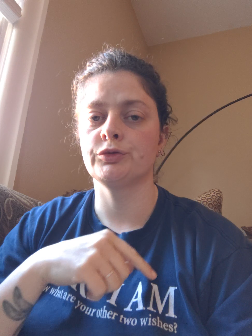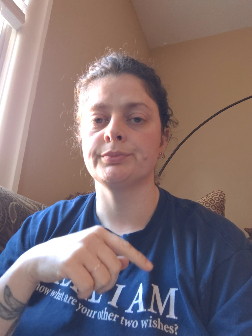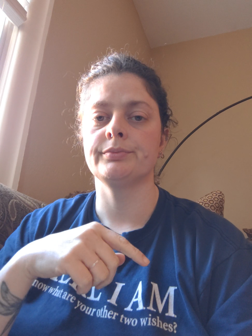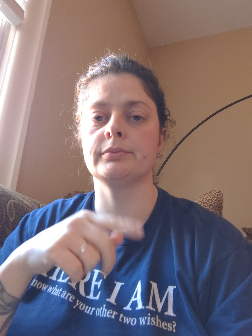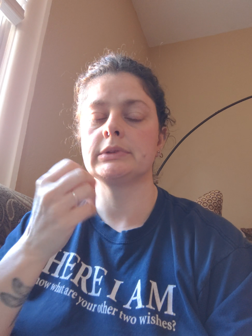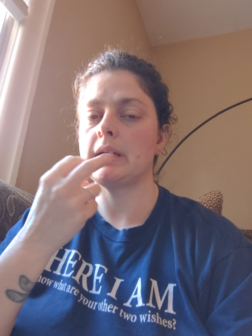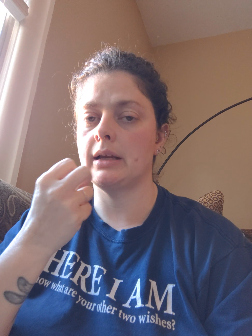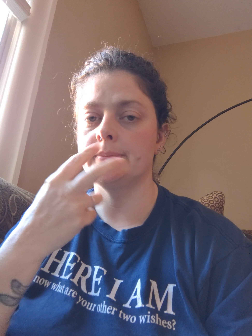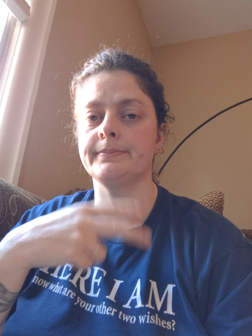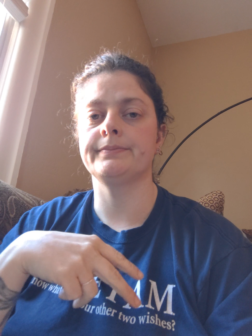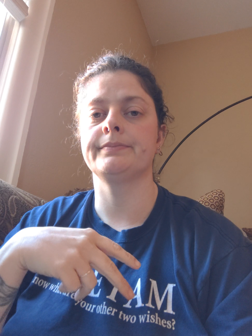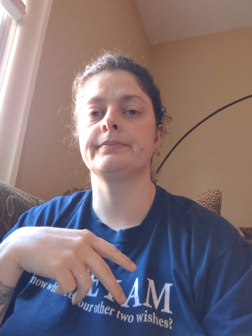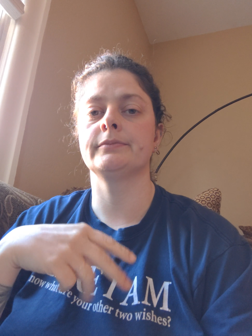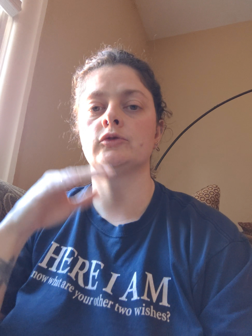snack